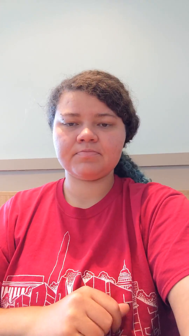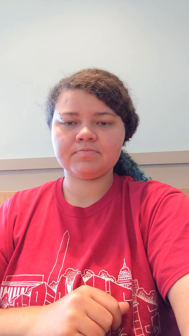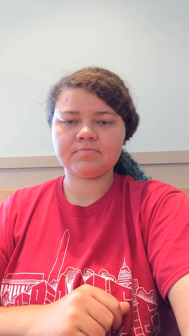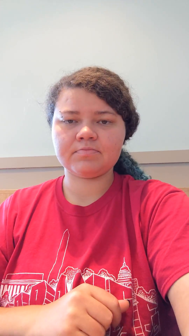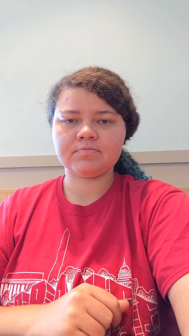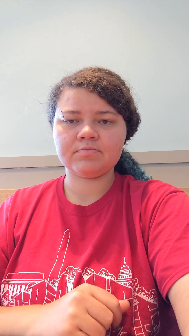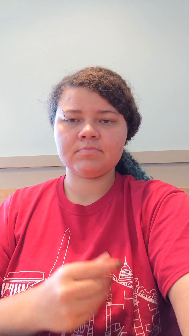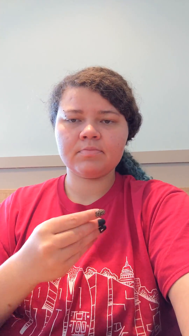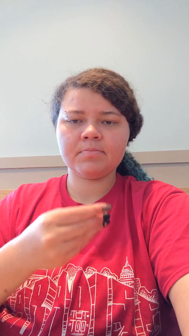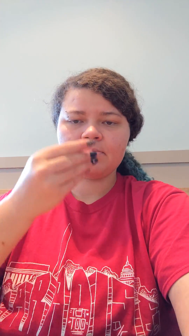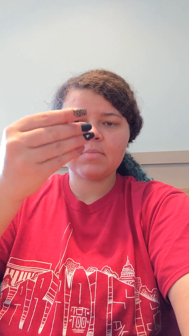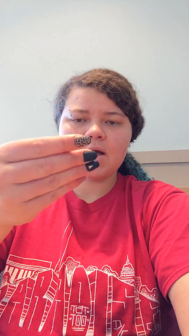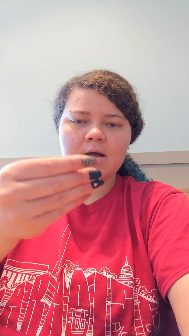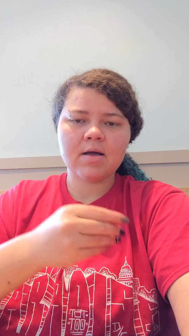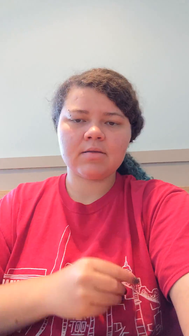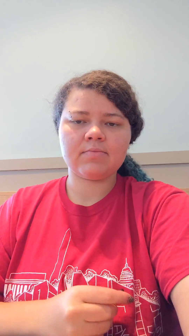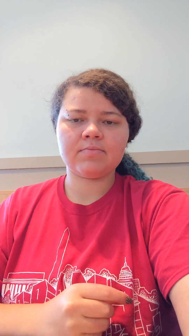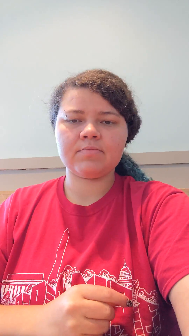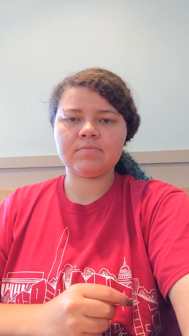buy